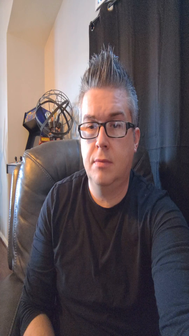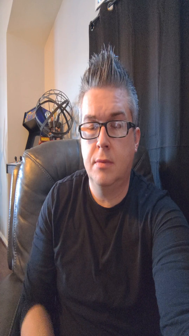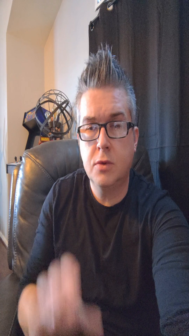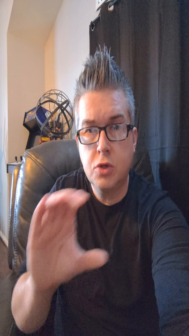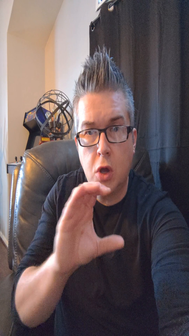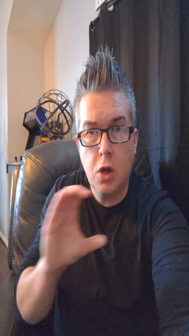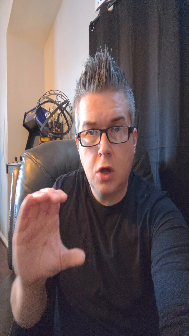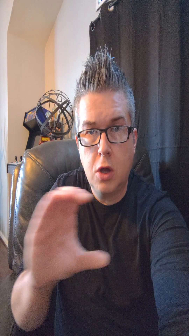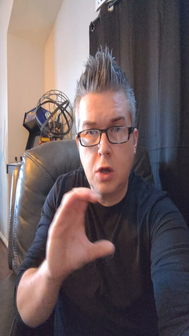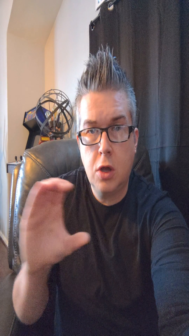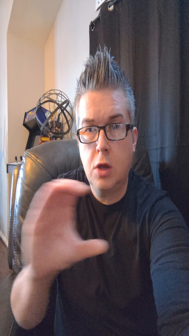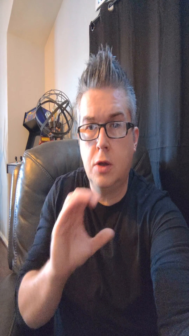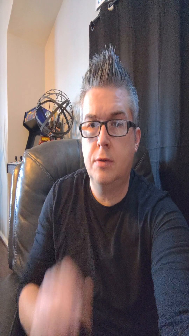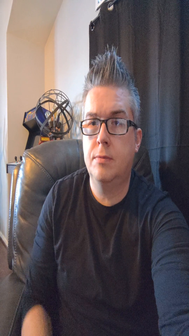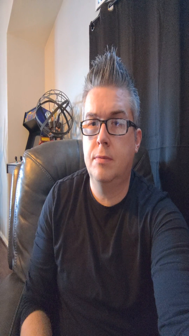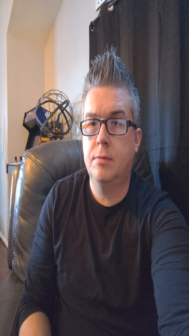chocolate